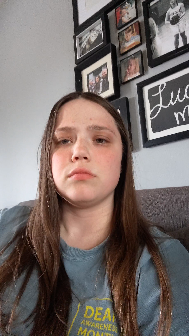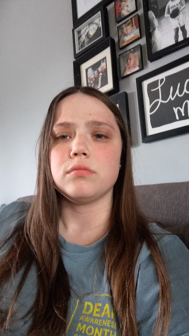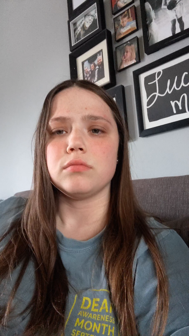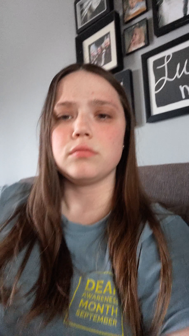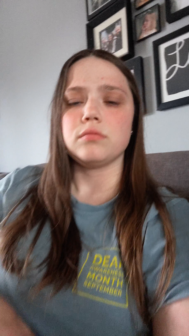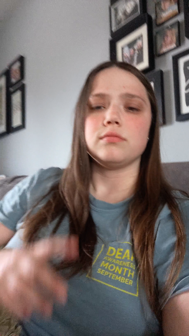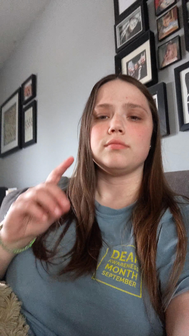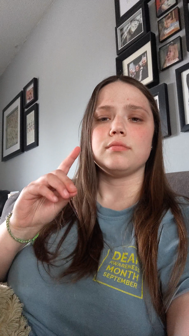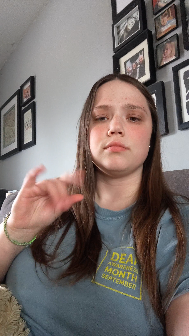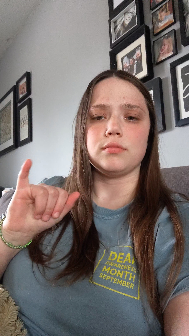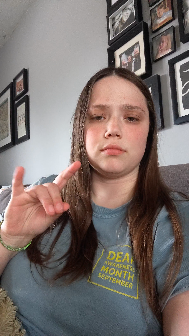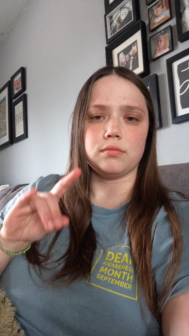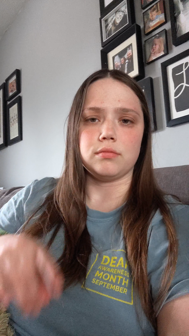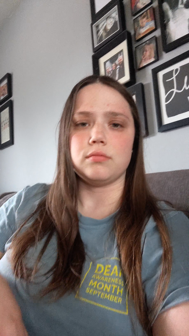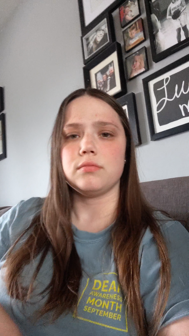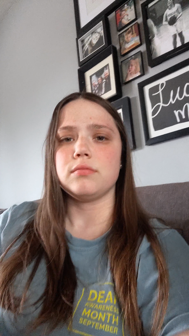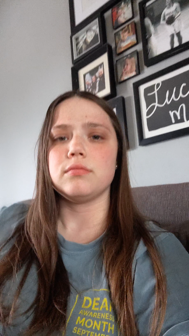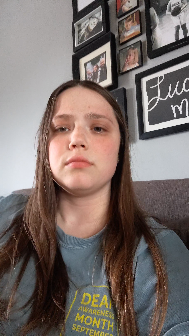did